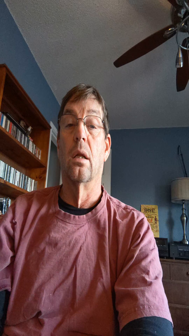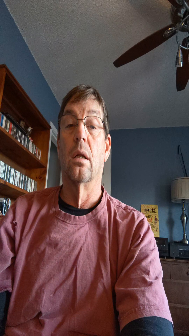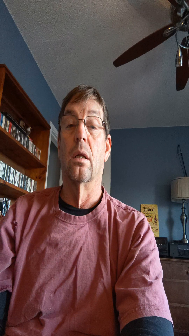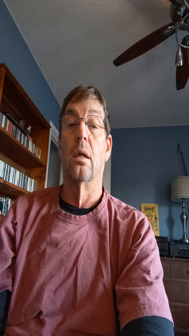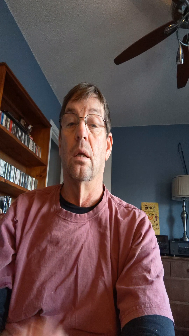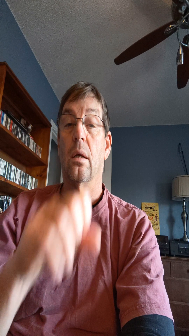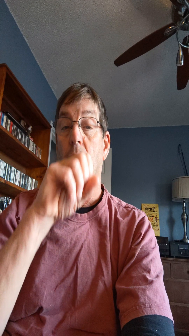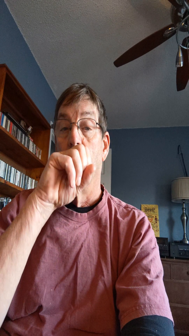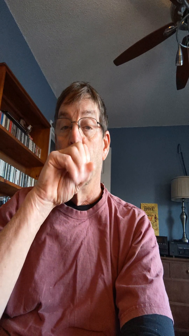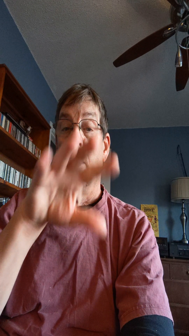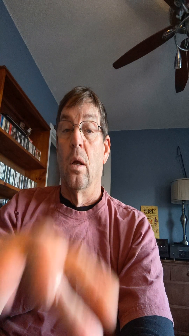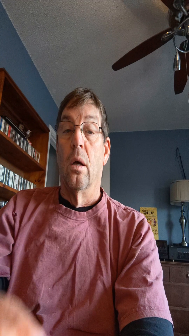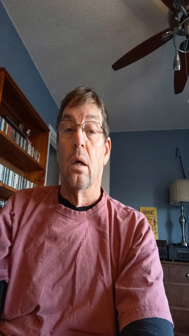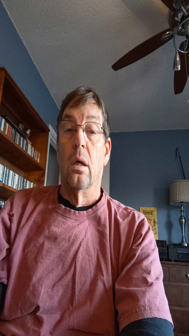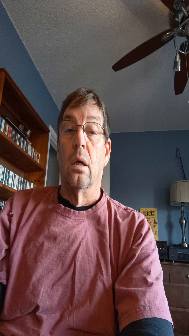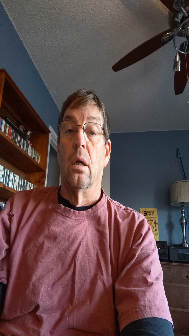blow